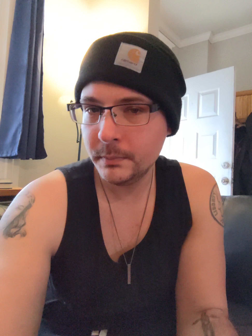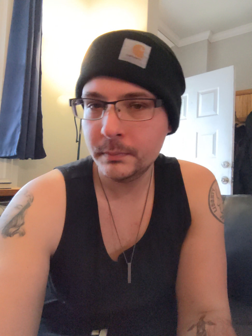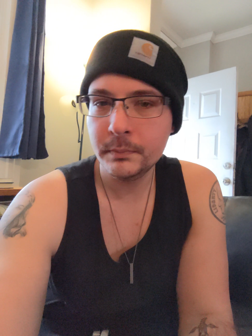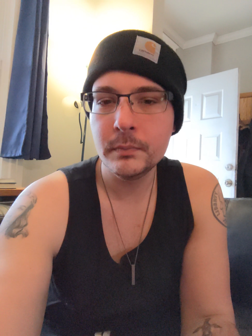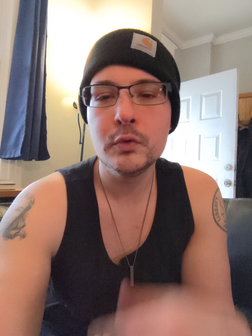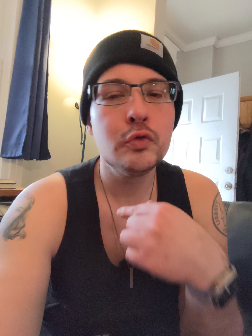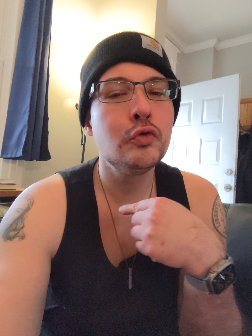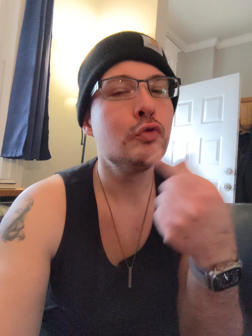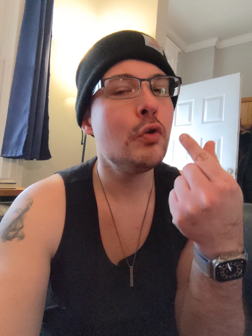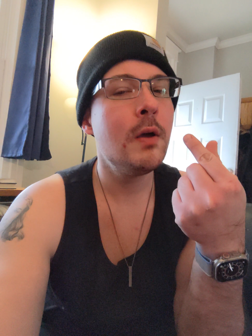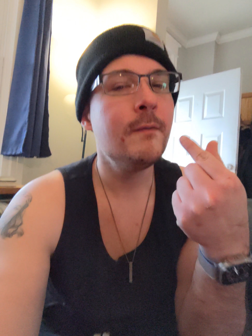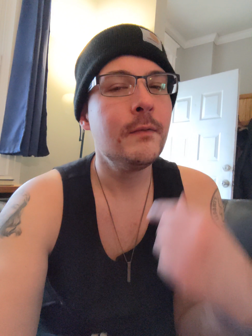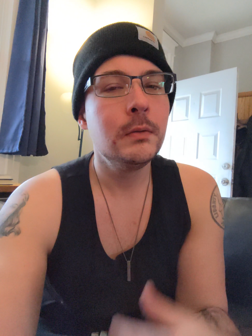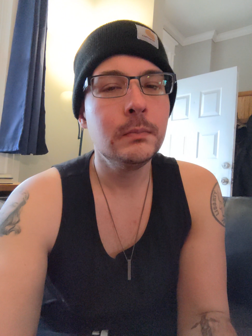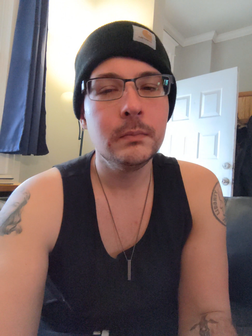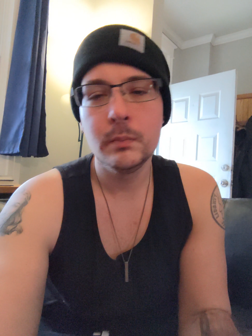giraffe